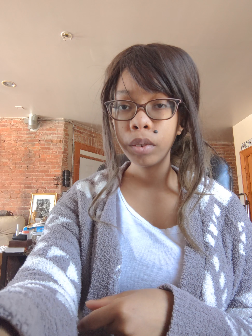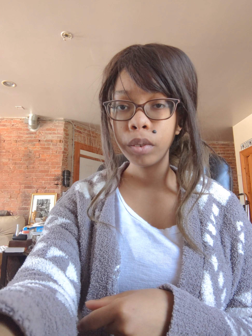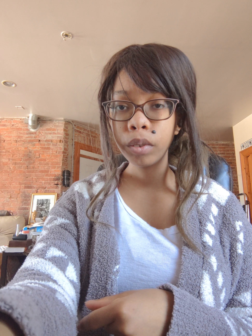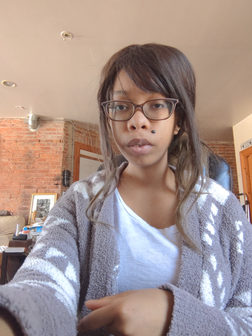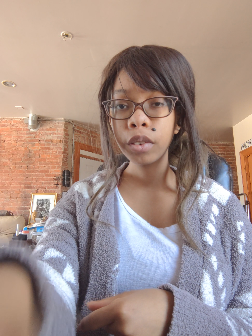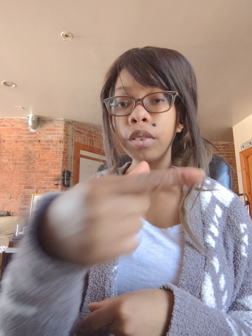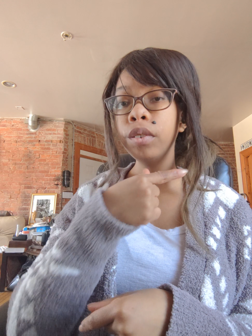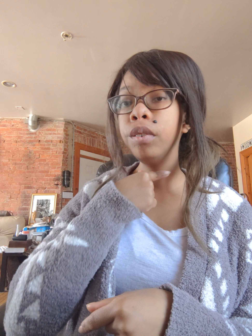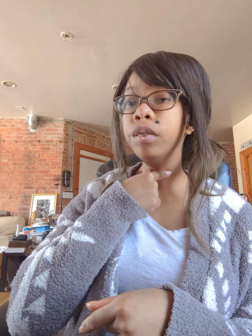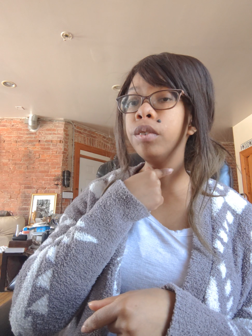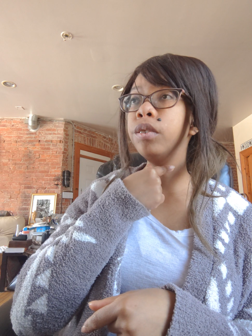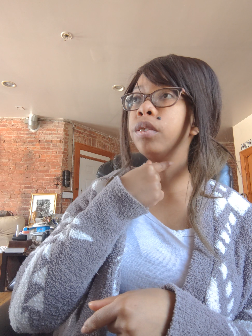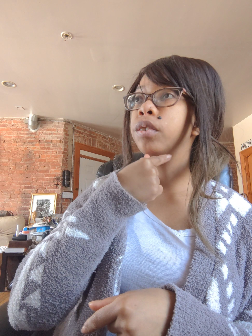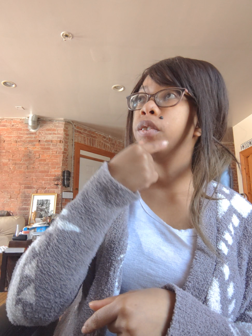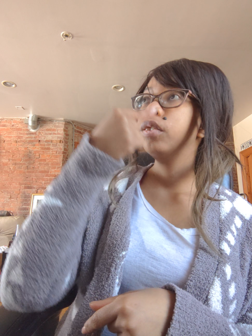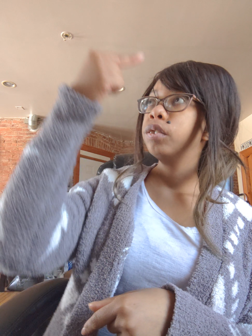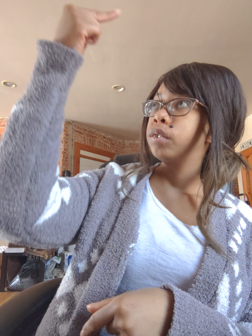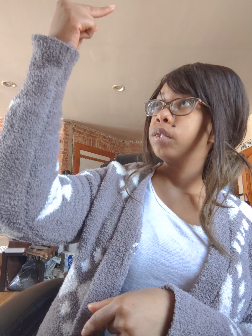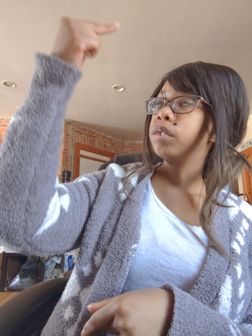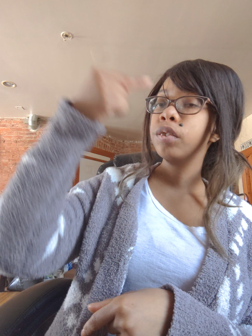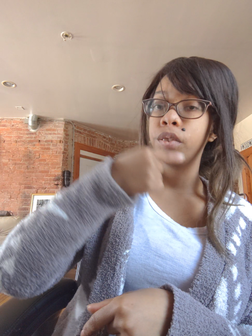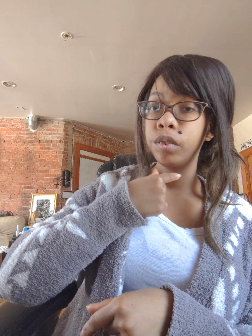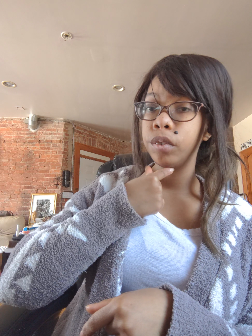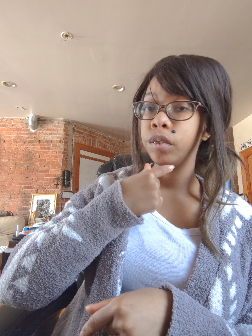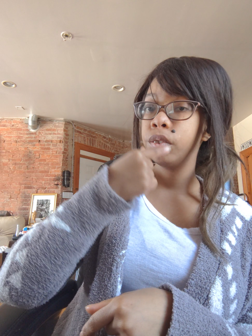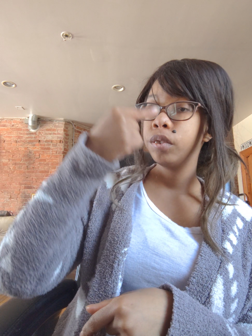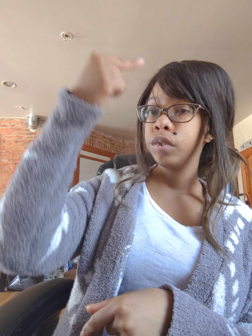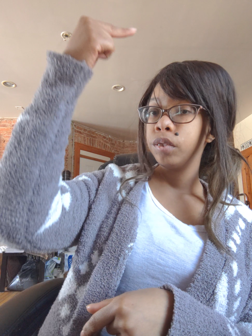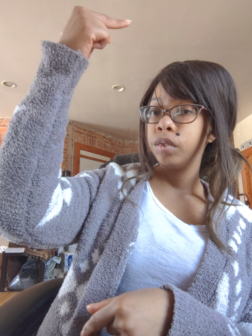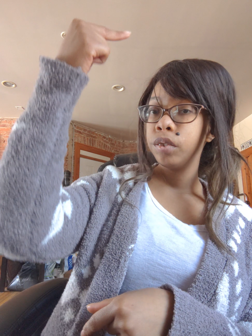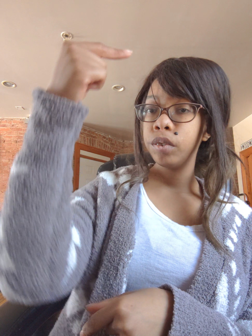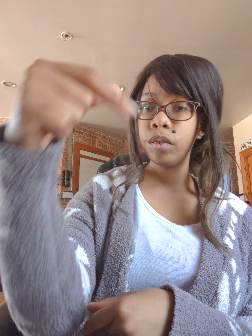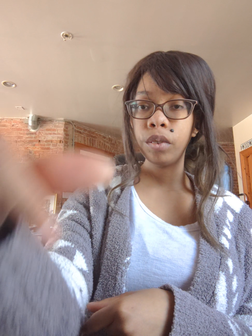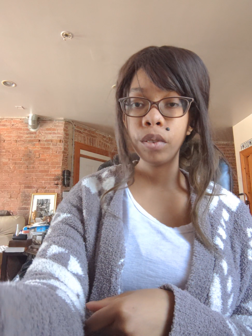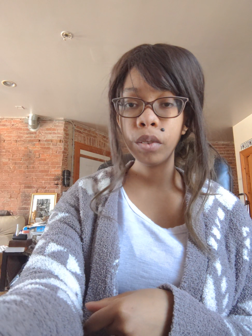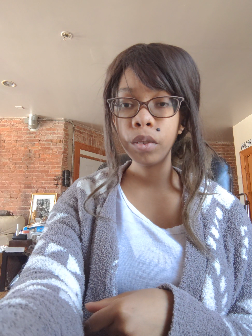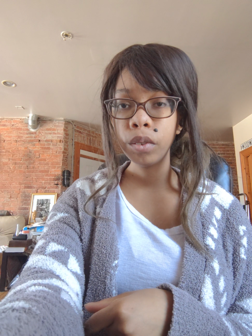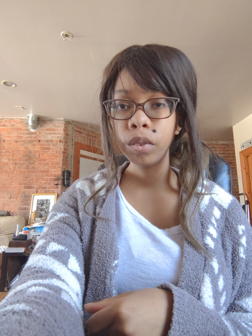giraffe